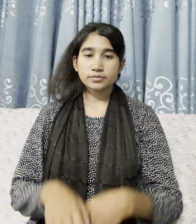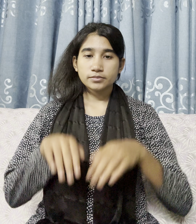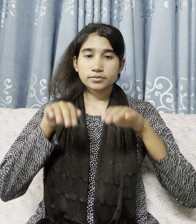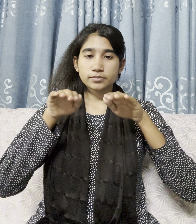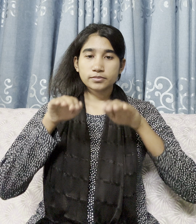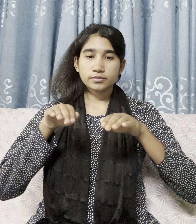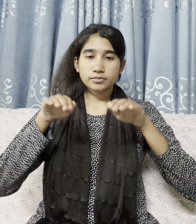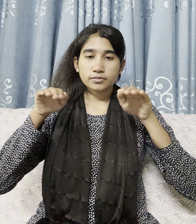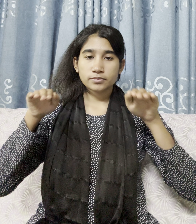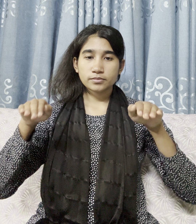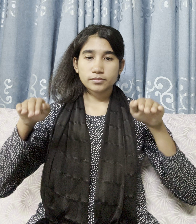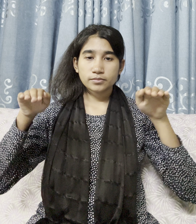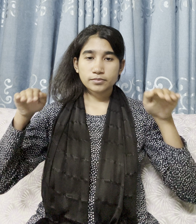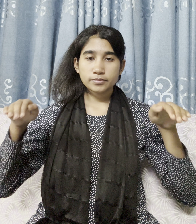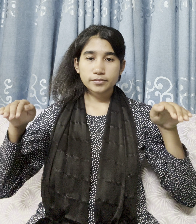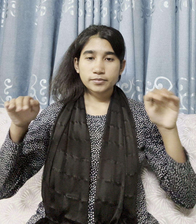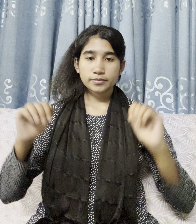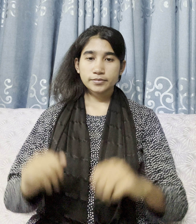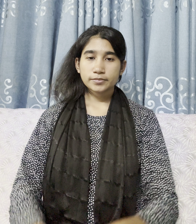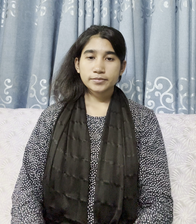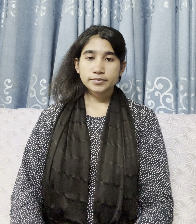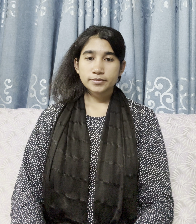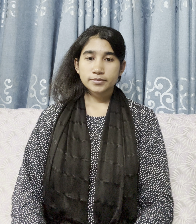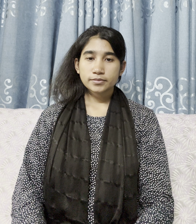শিশু